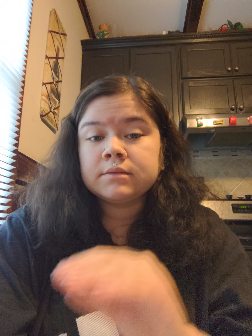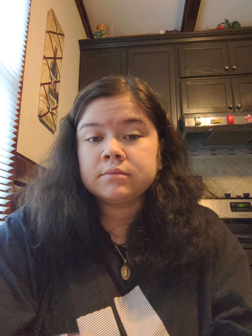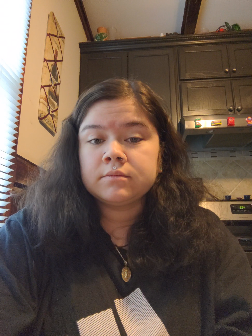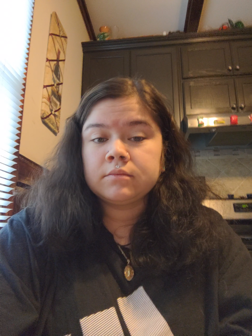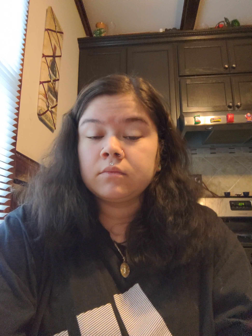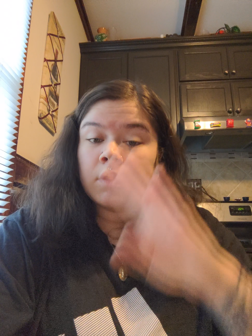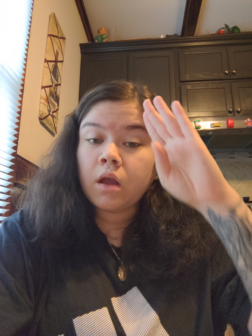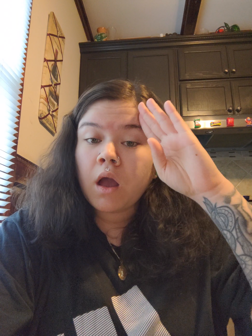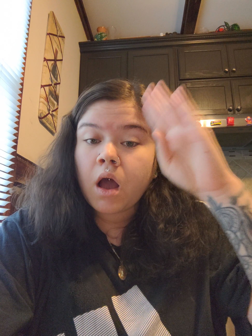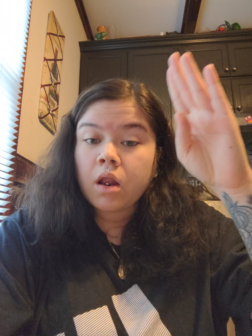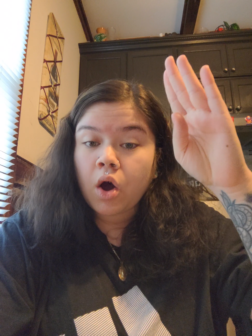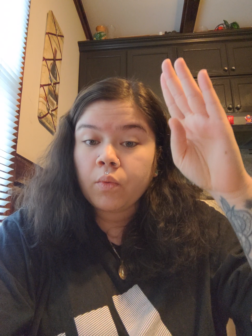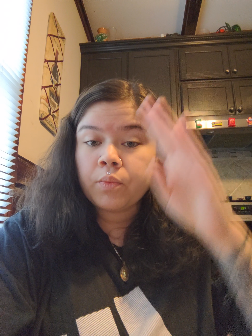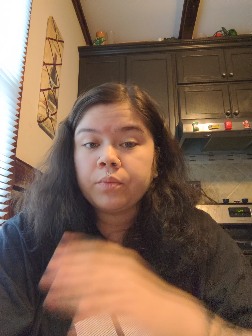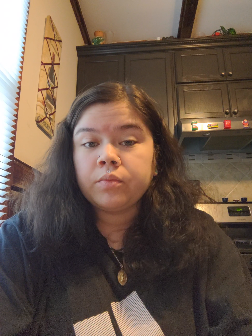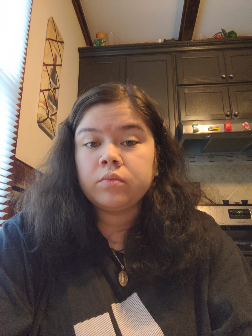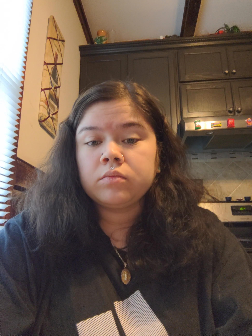hello